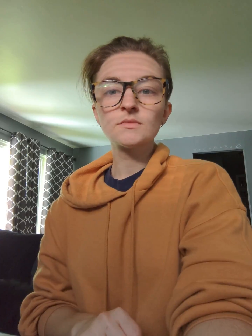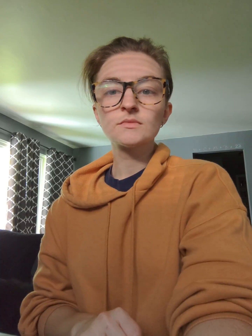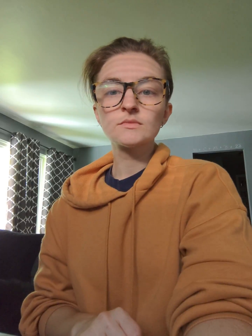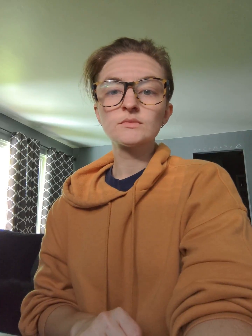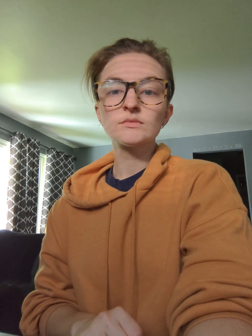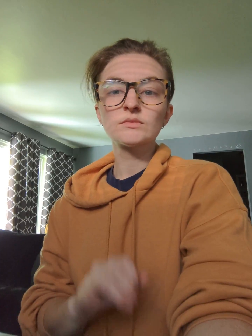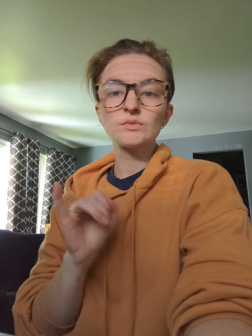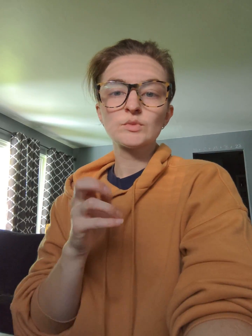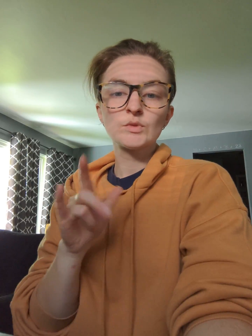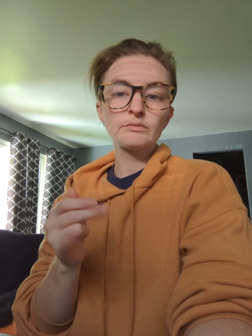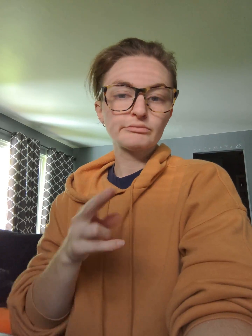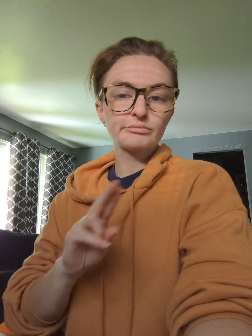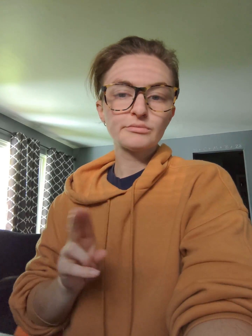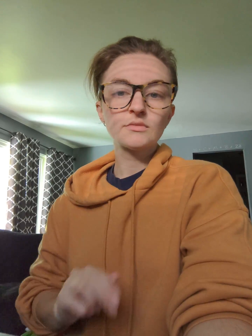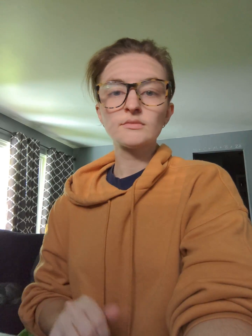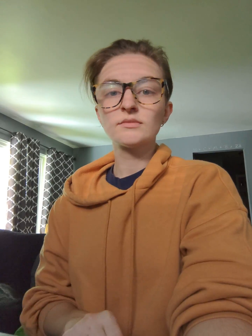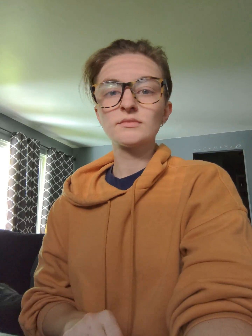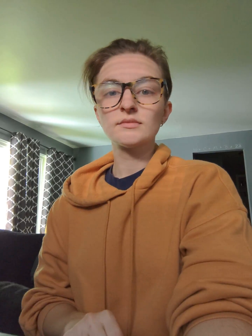jelly